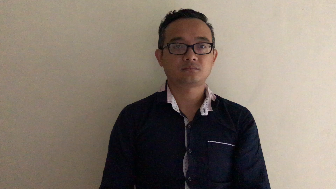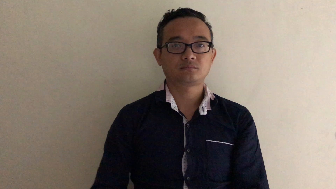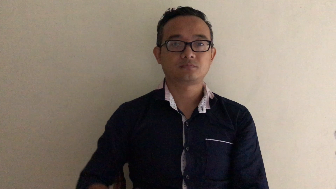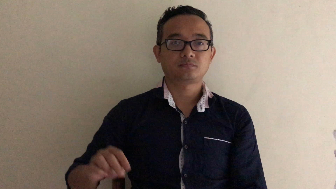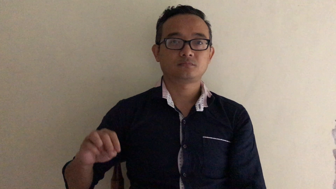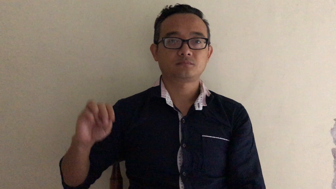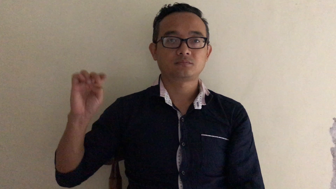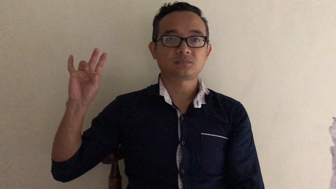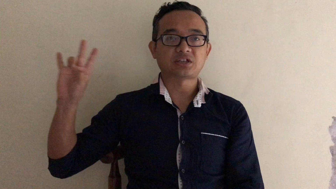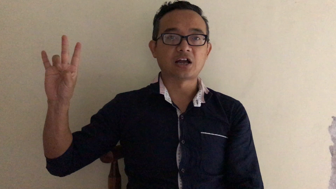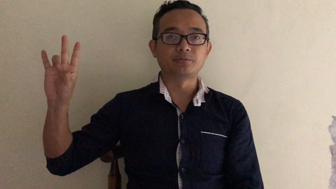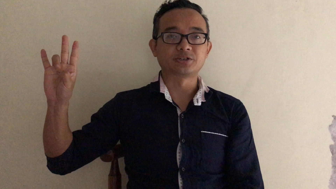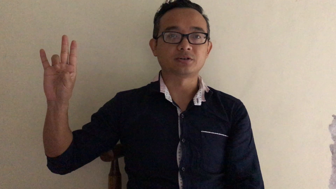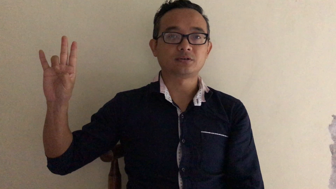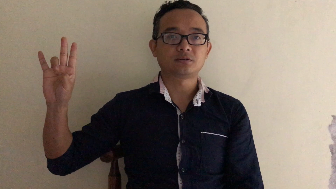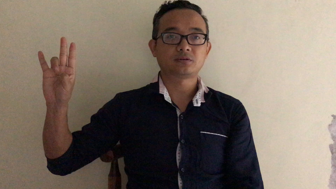श